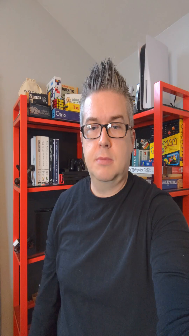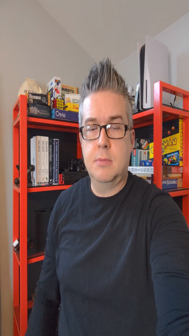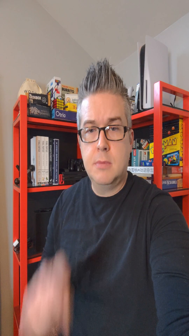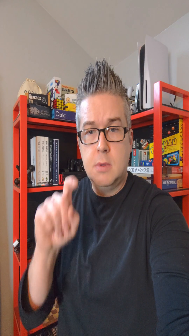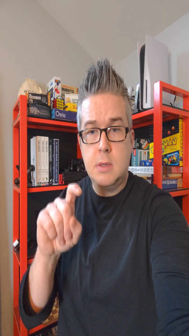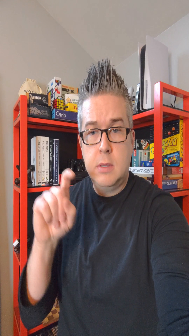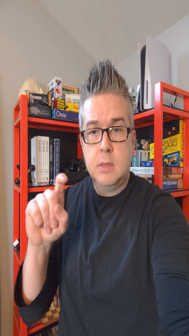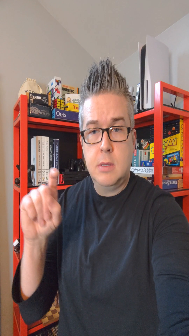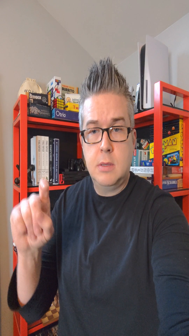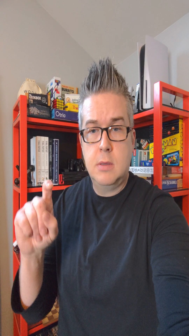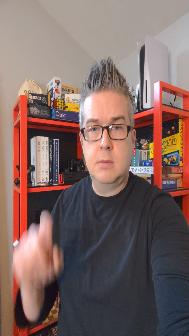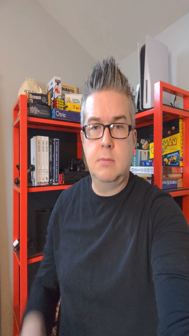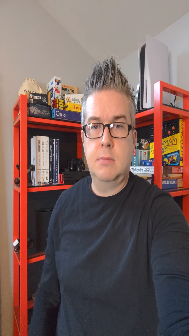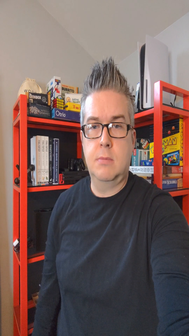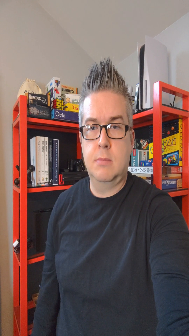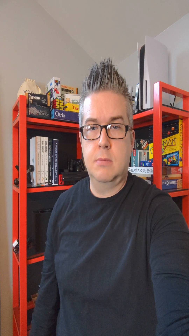closet